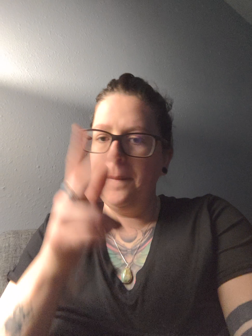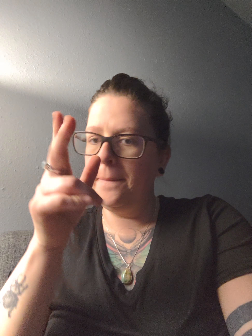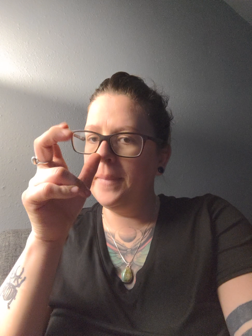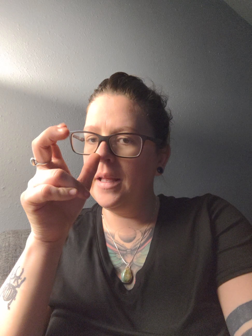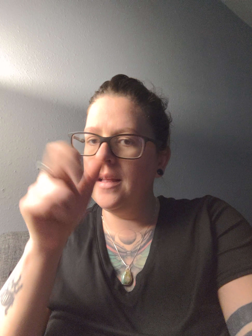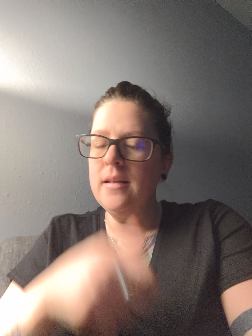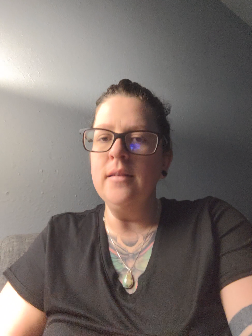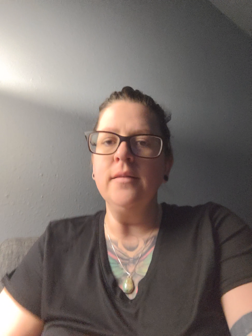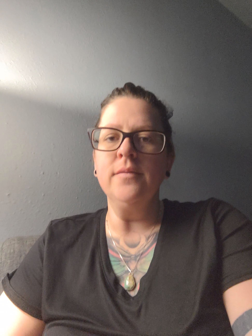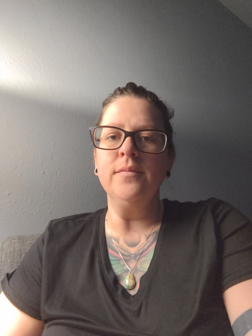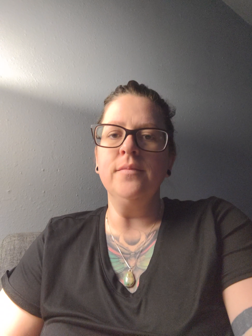bug